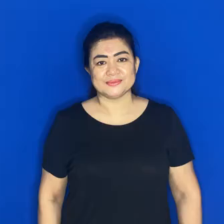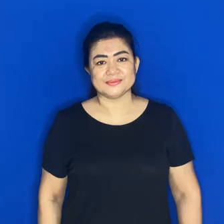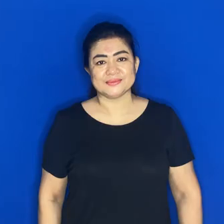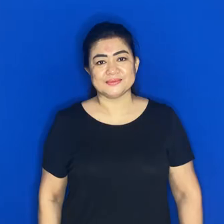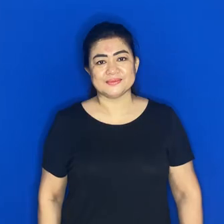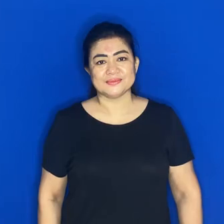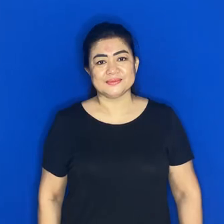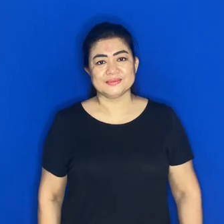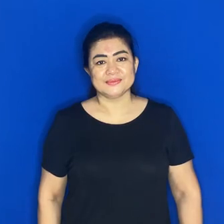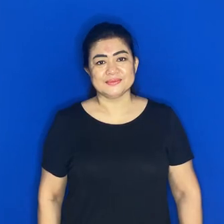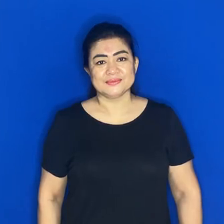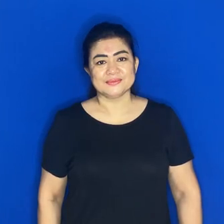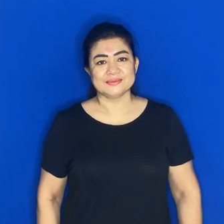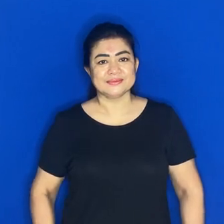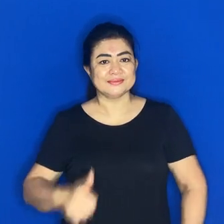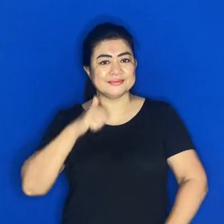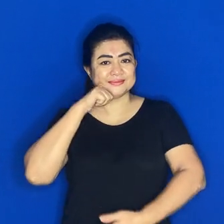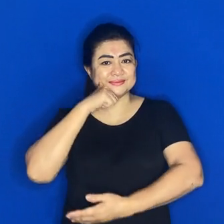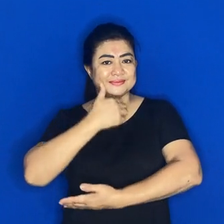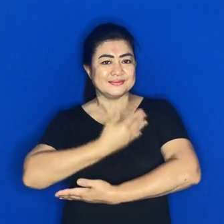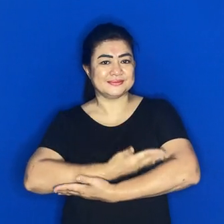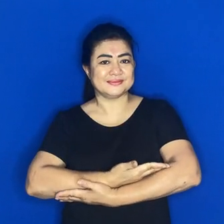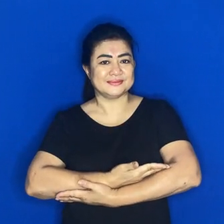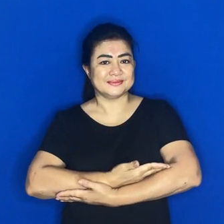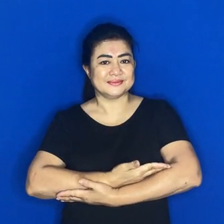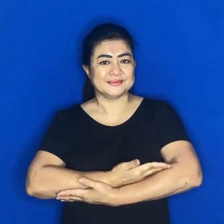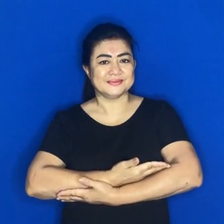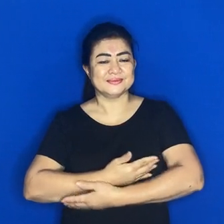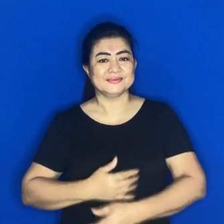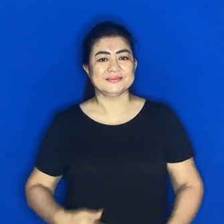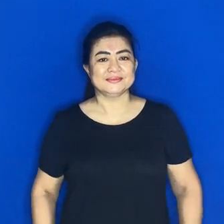daughter